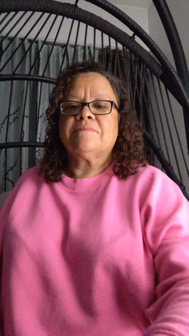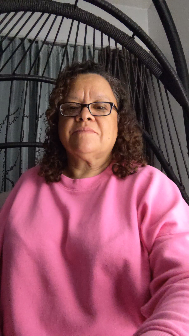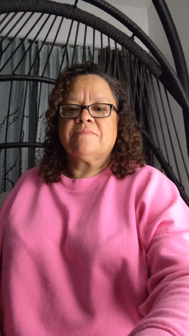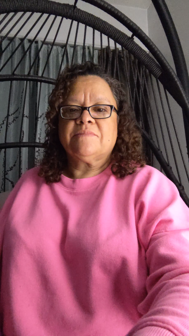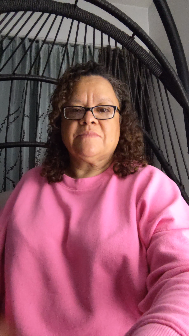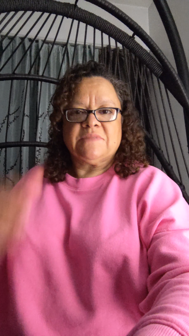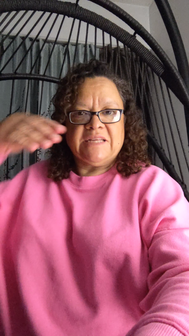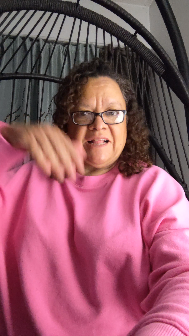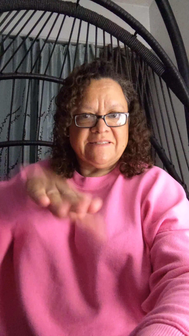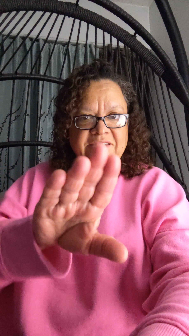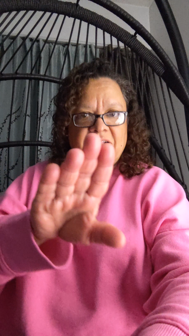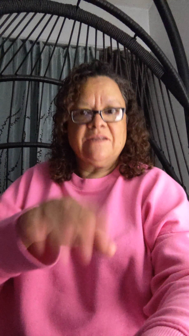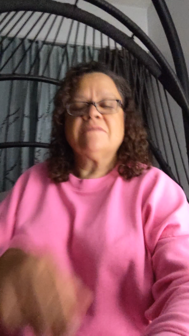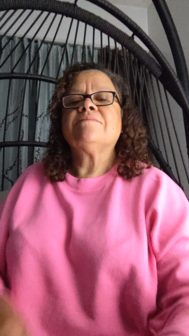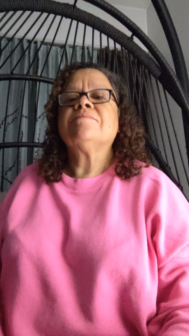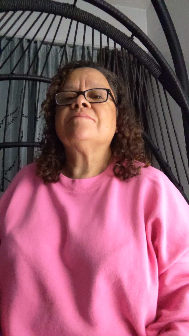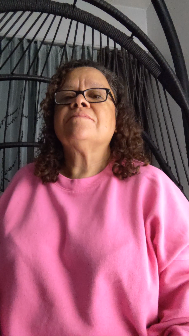enter